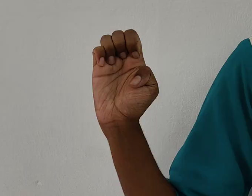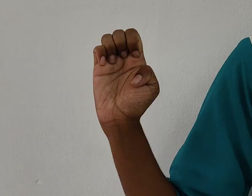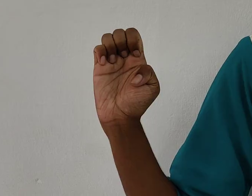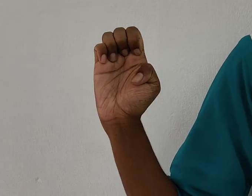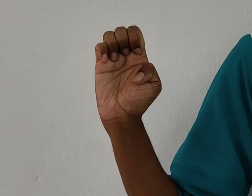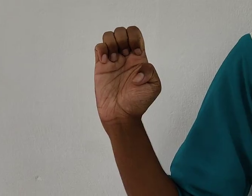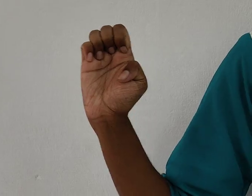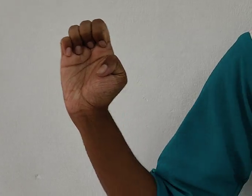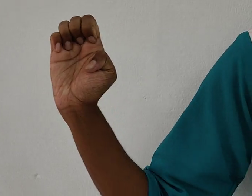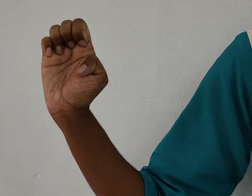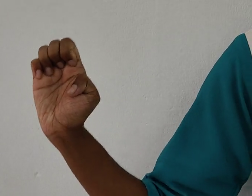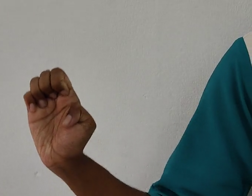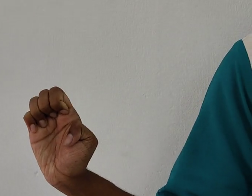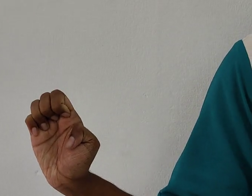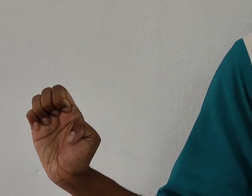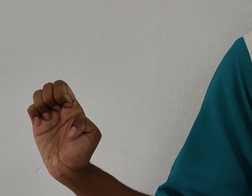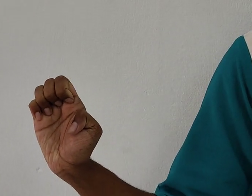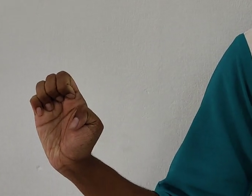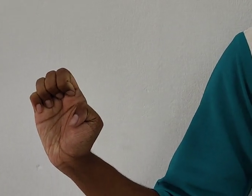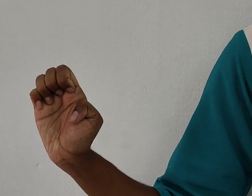ഈ